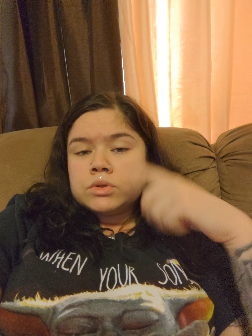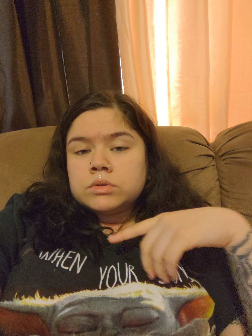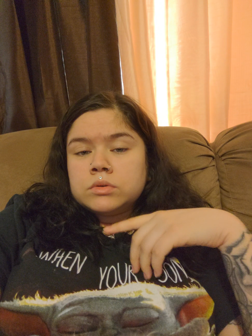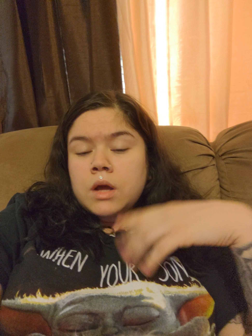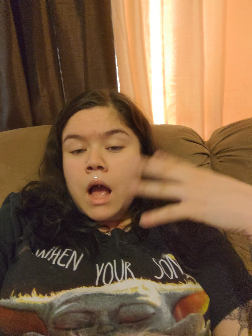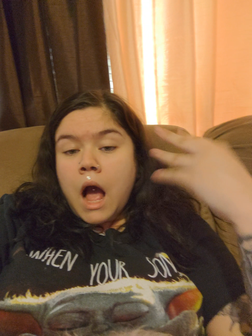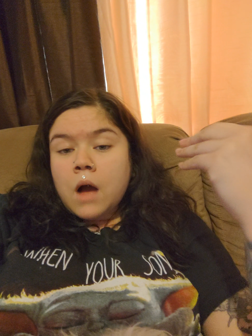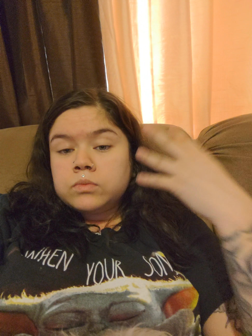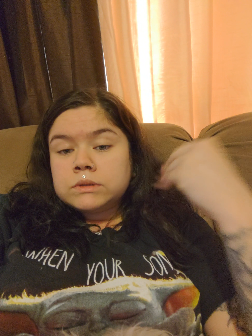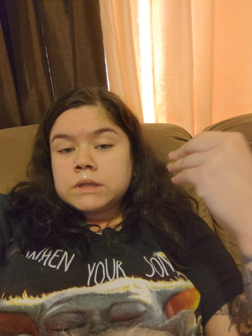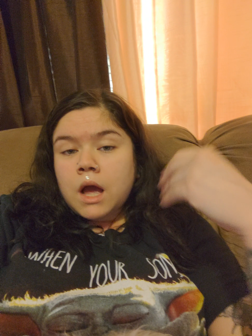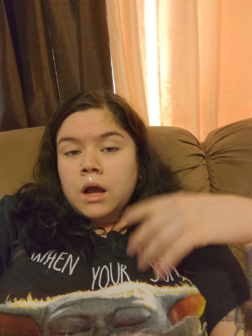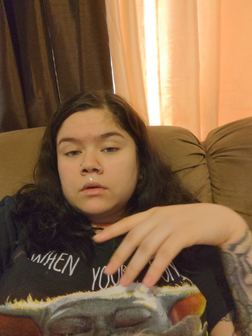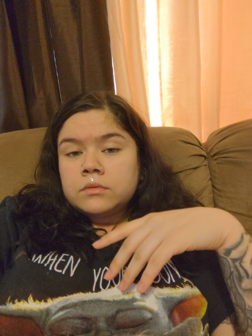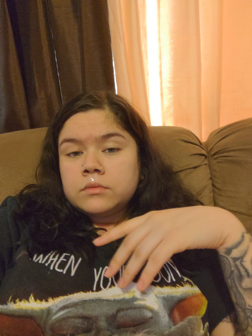outside